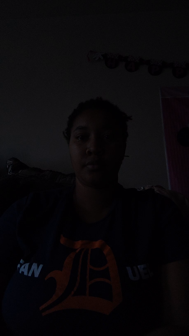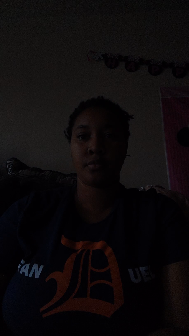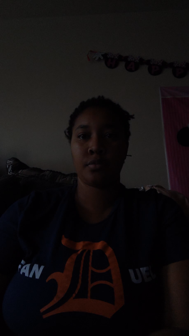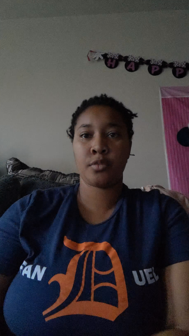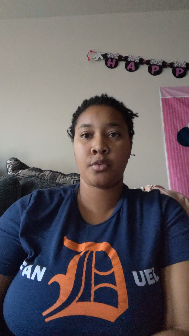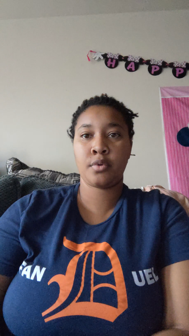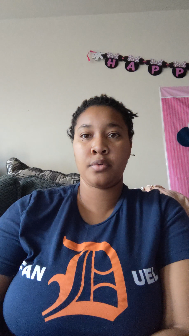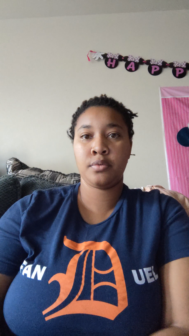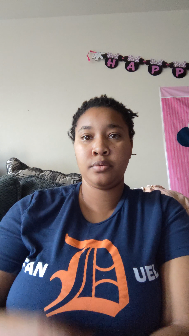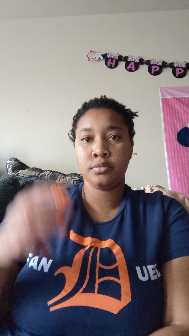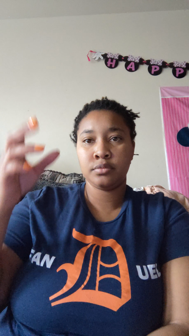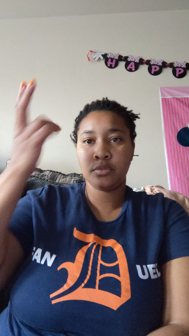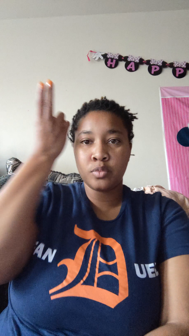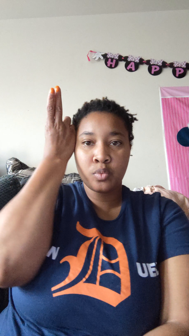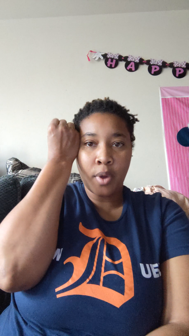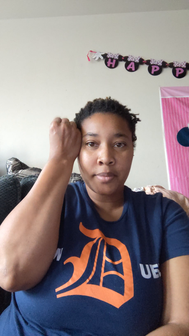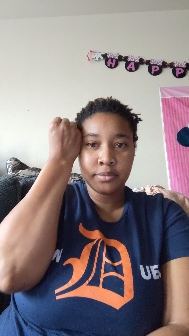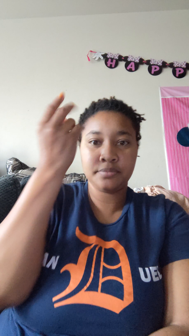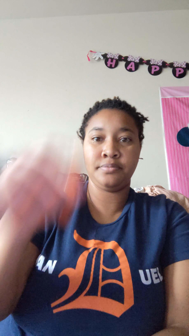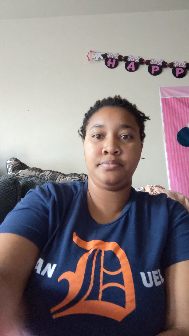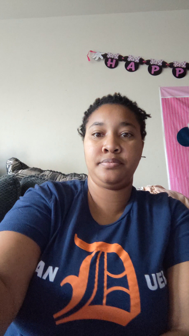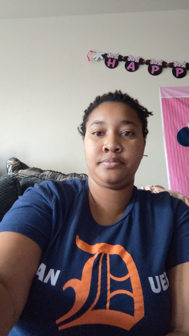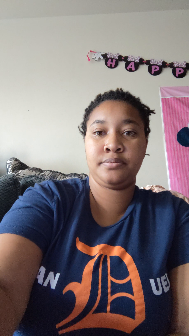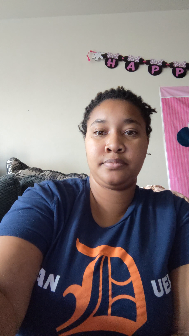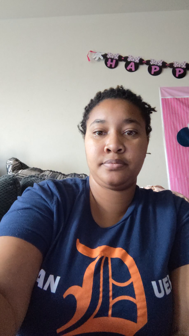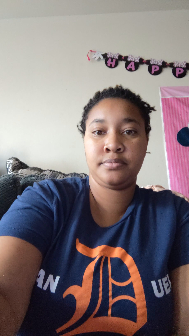rabbit